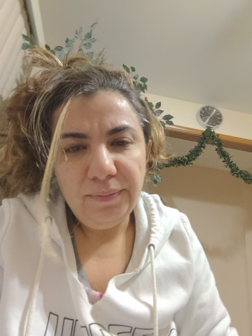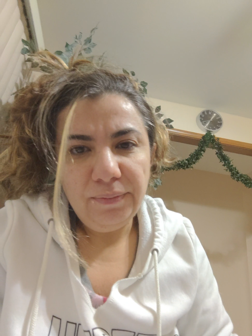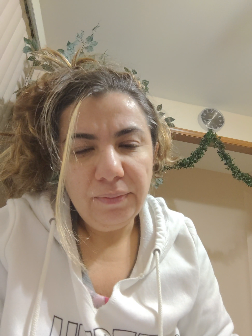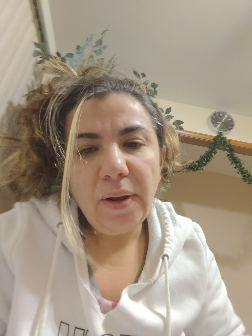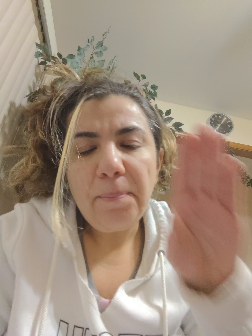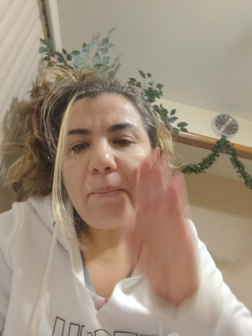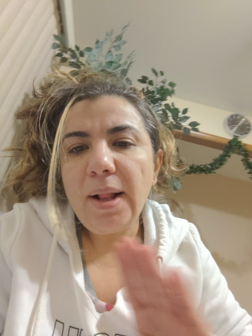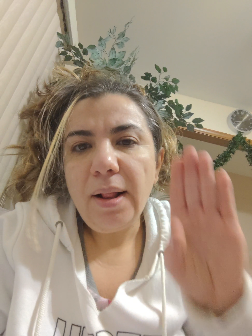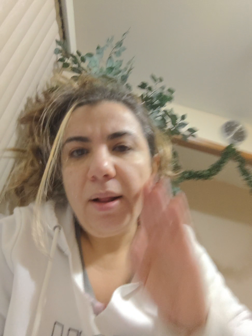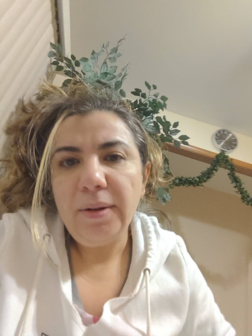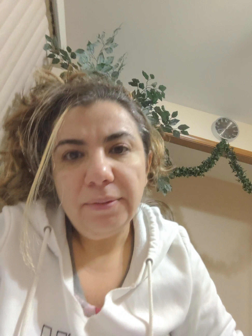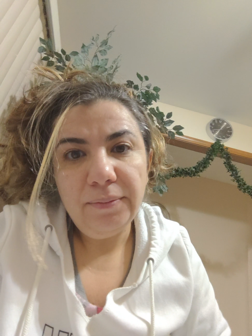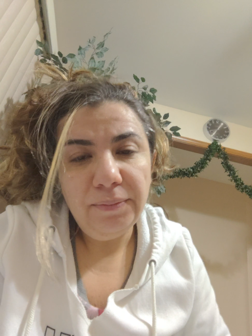brown